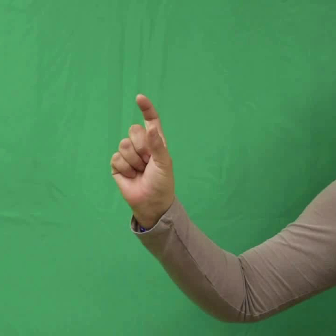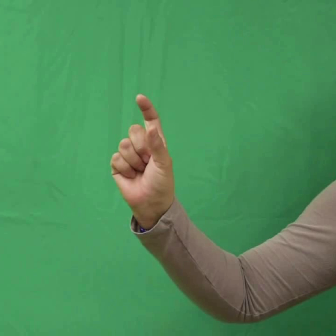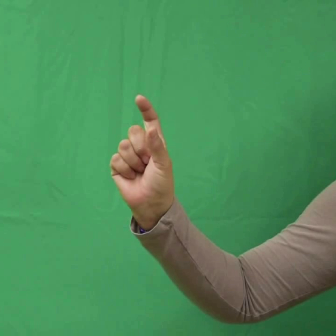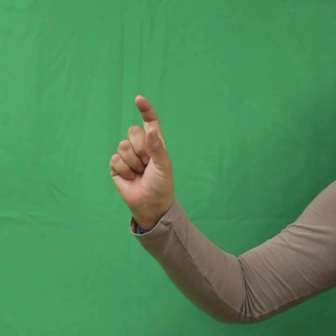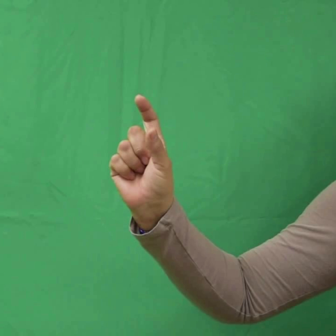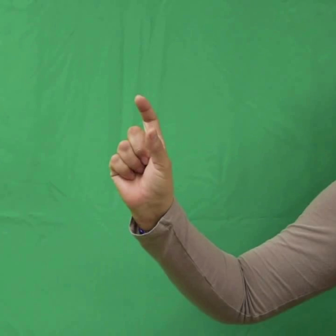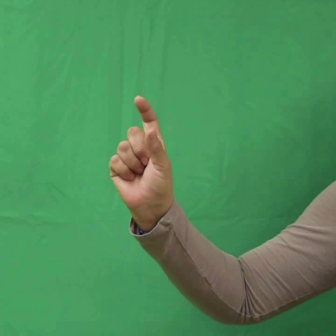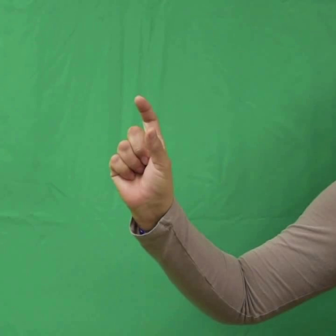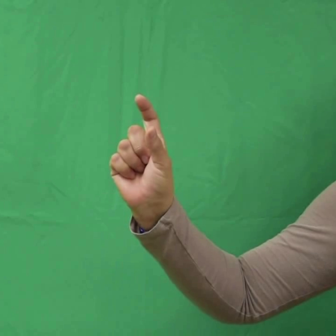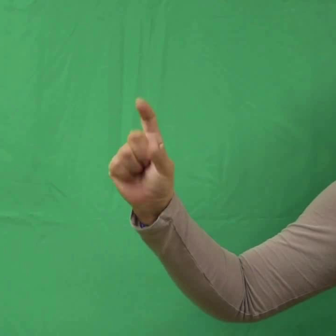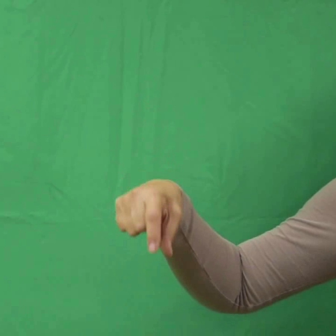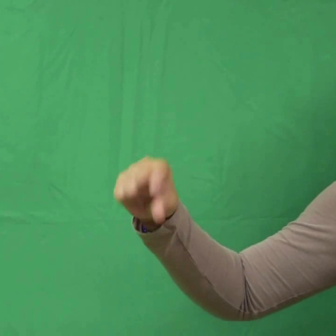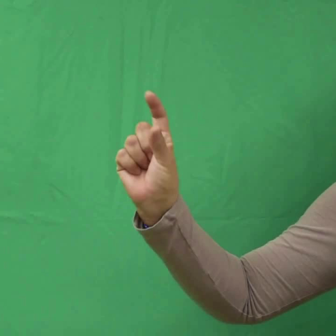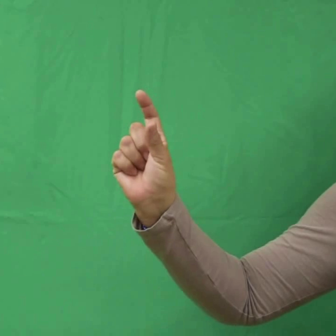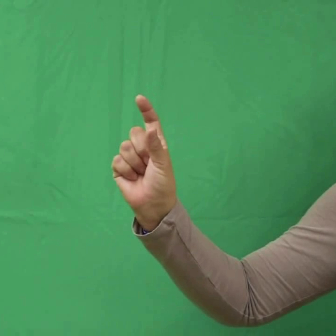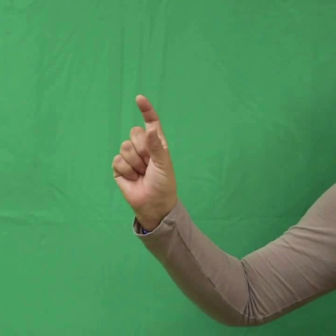Q